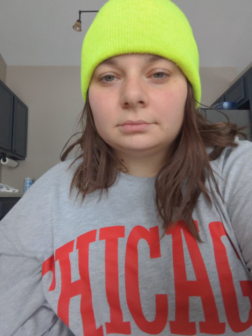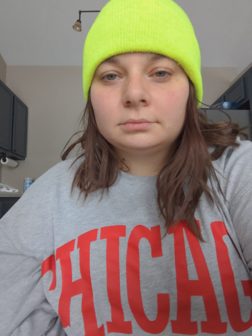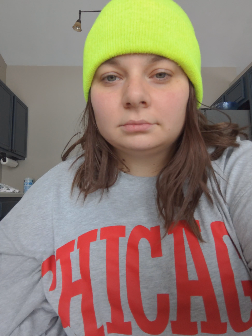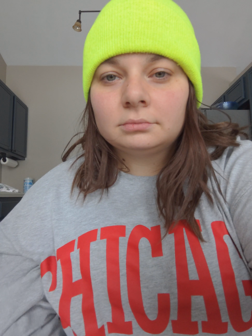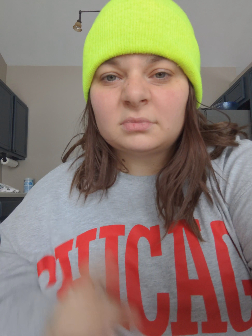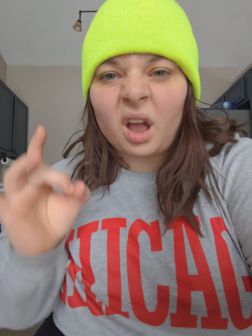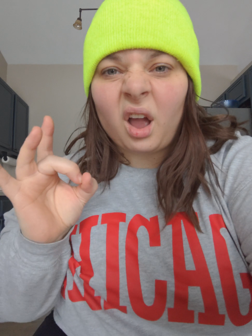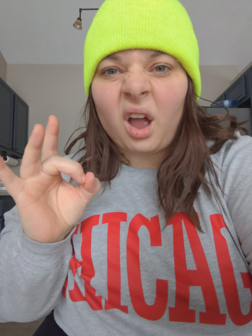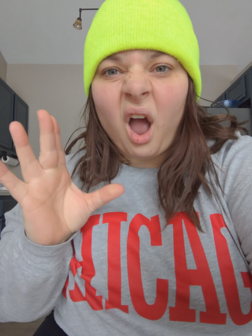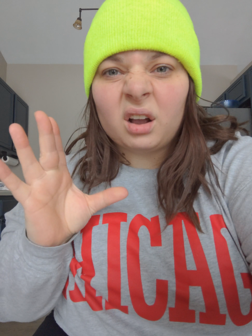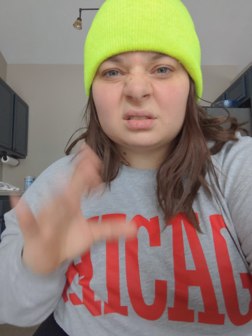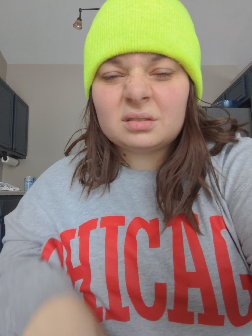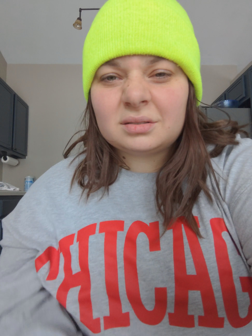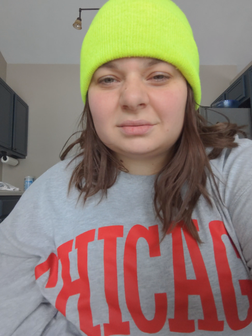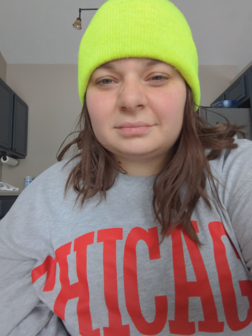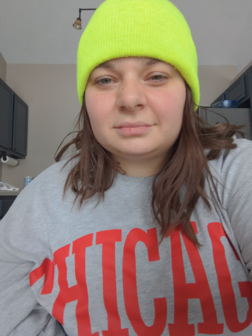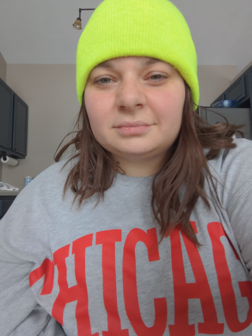hate